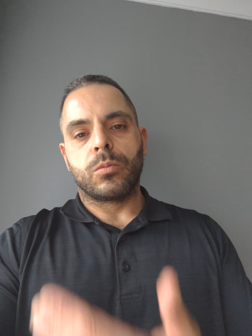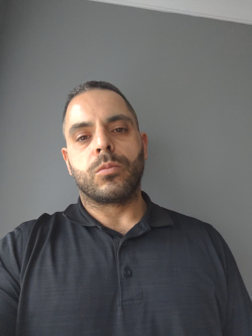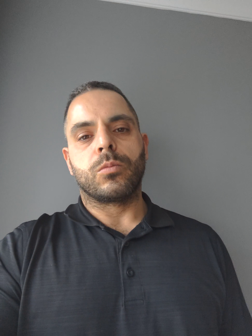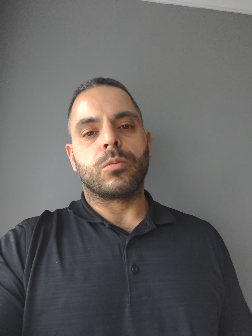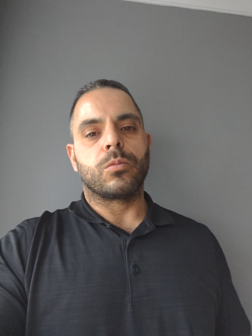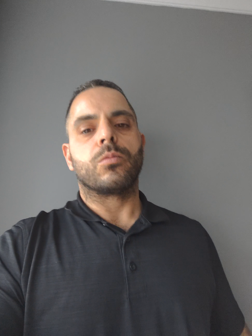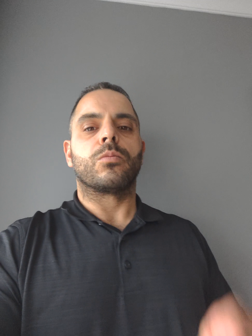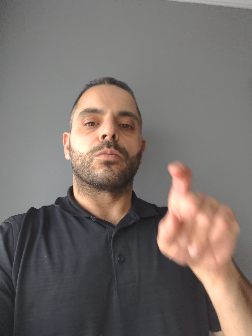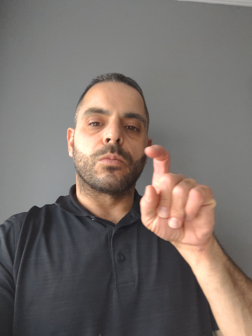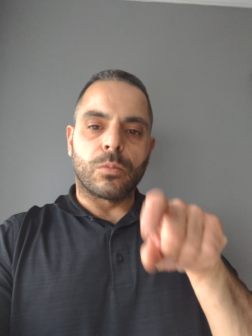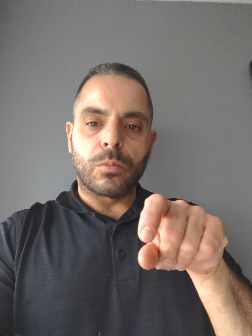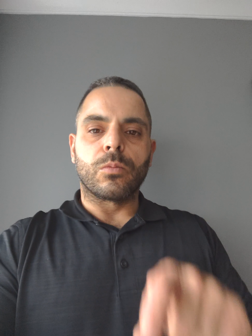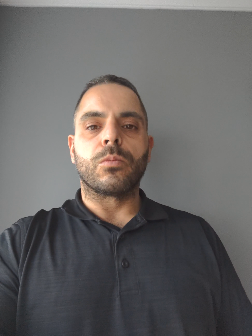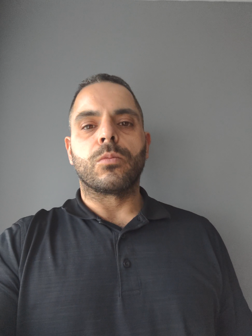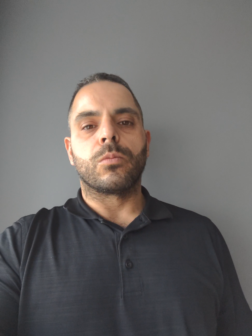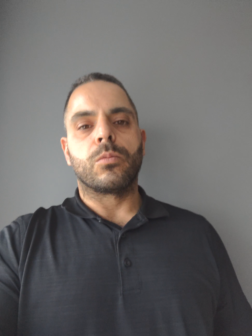have to